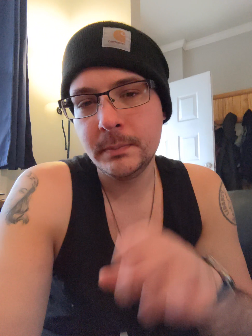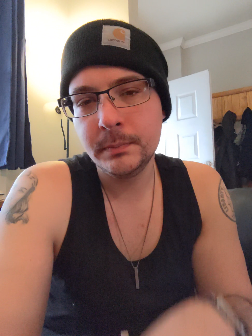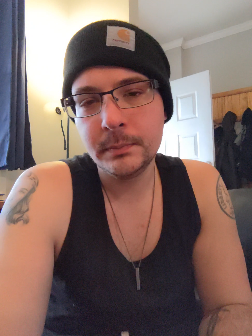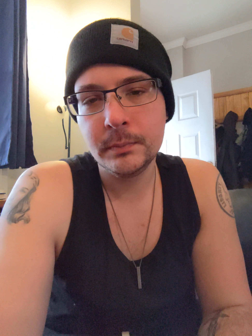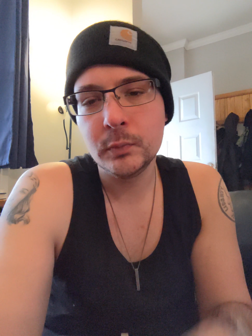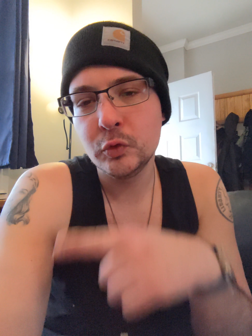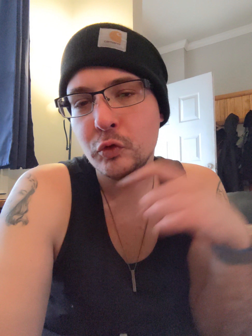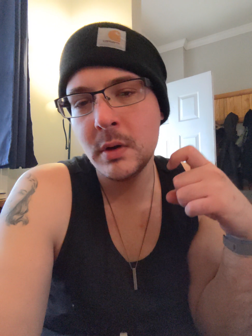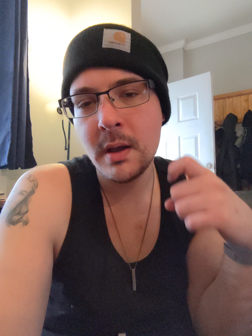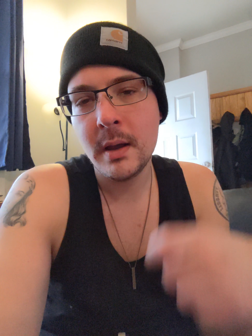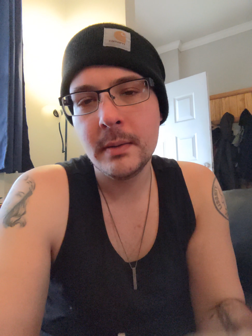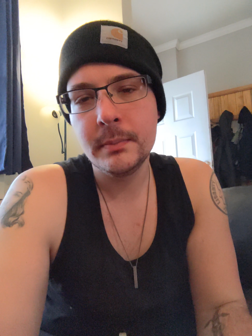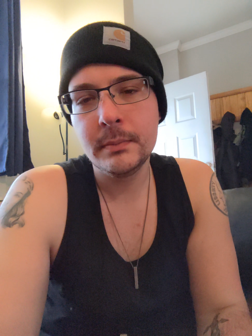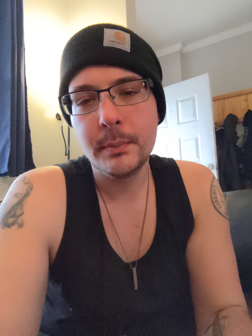dry